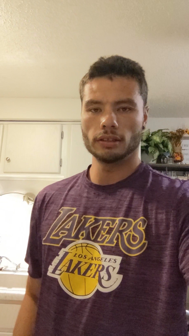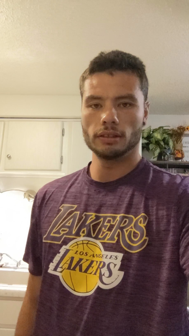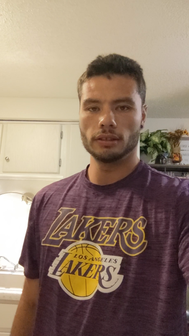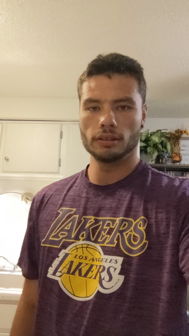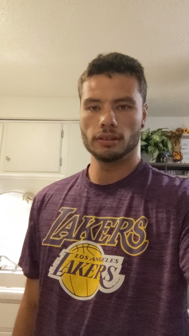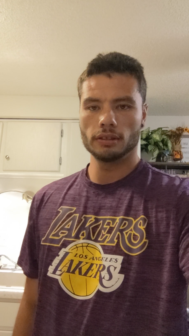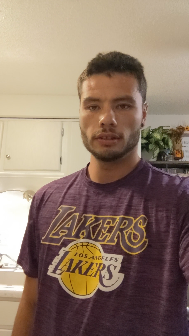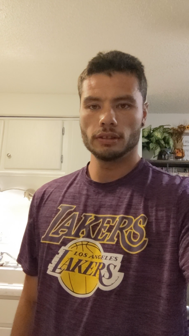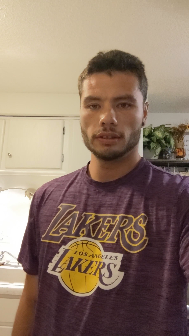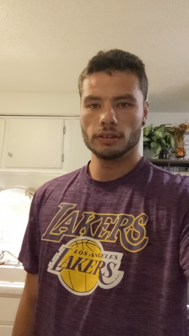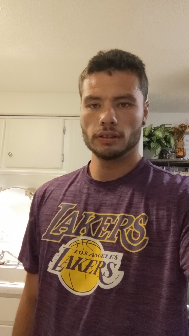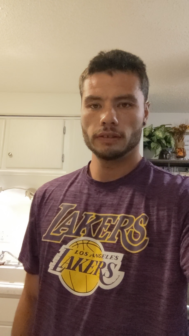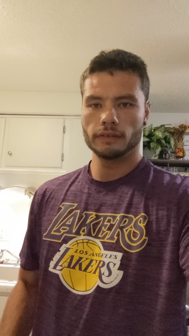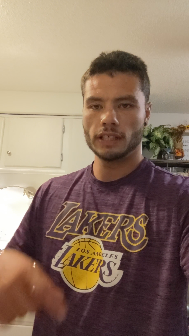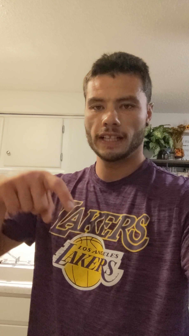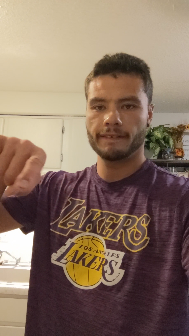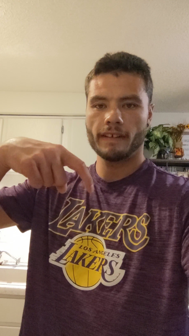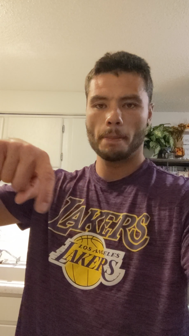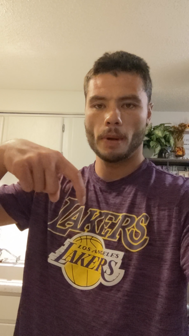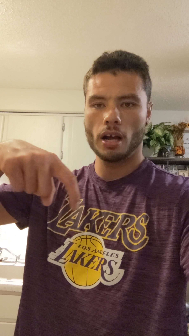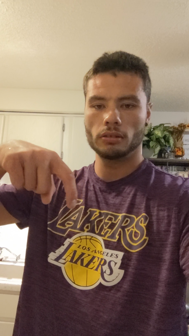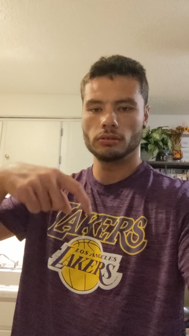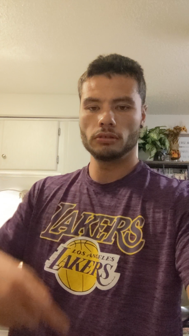flip-flop